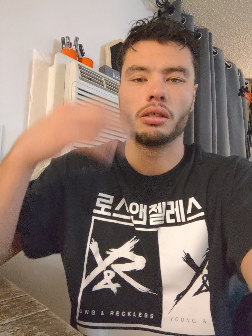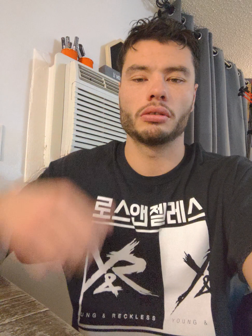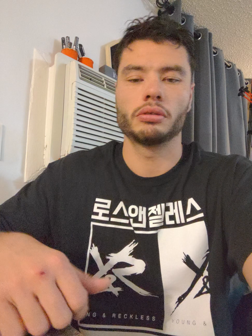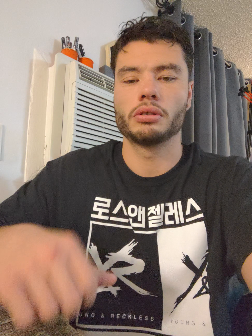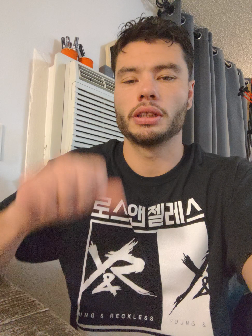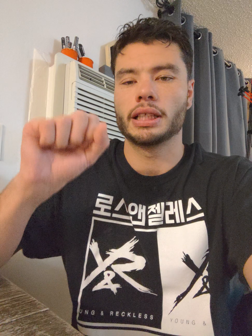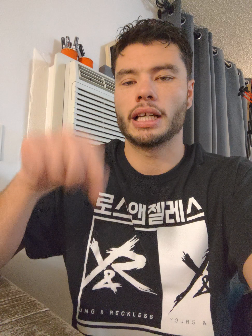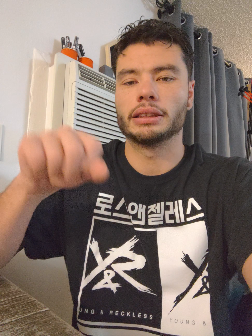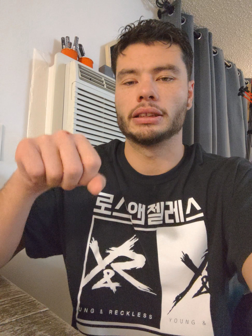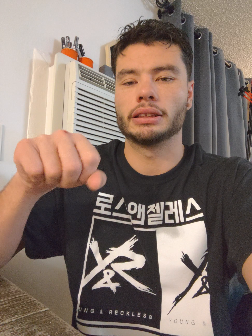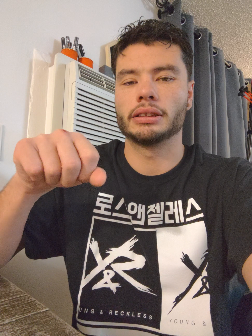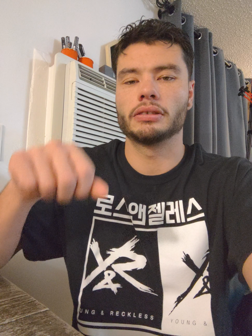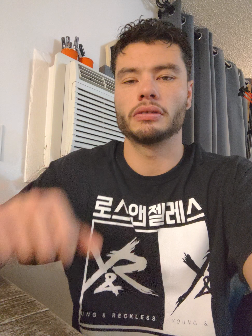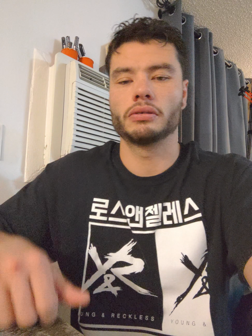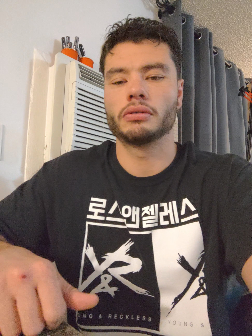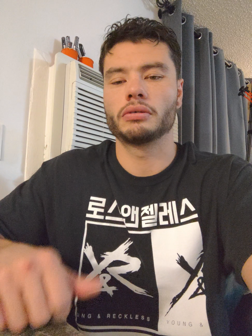yes